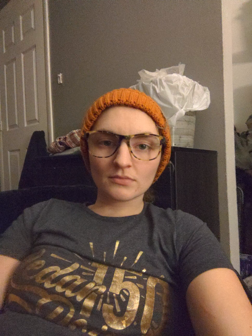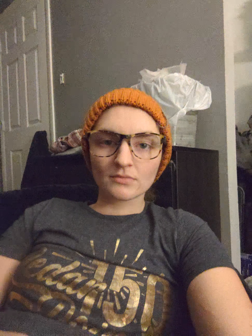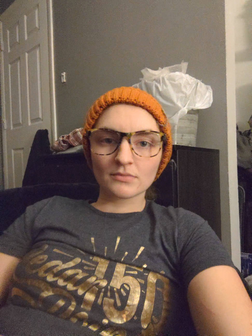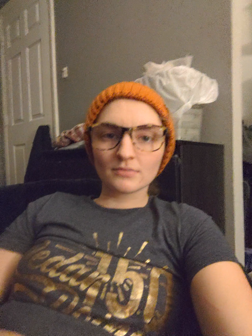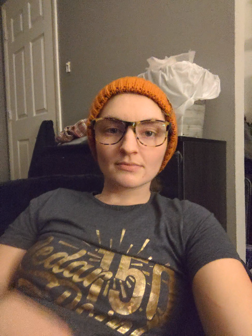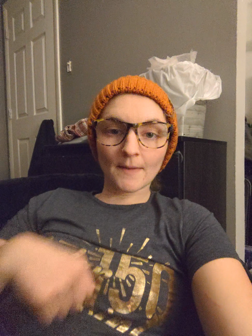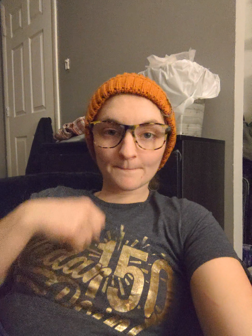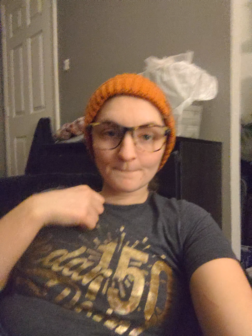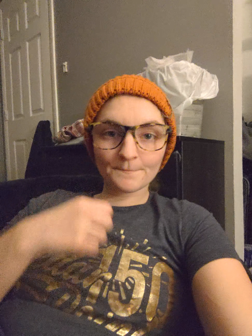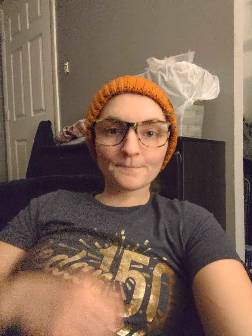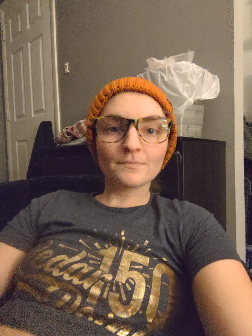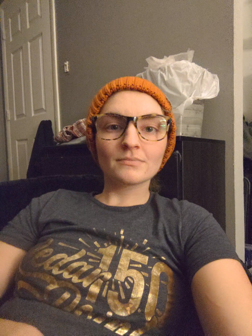zipper